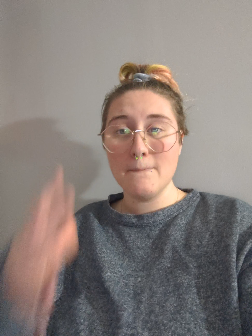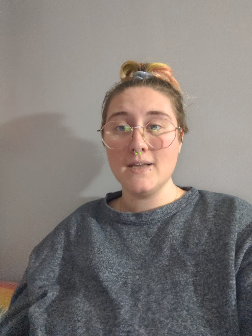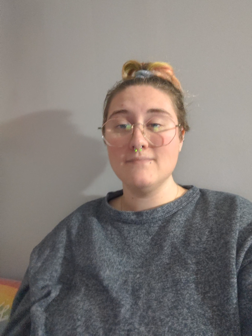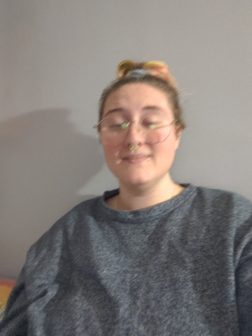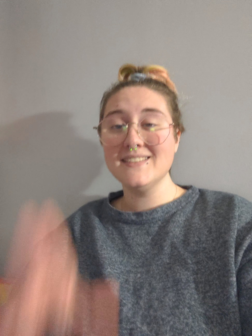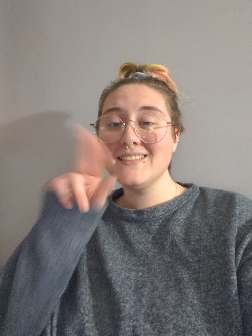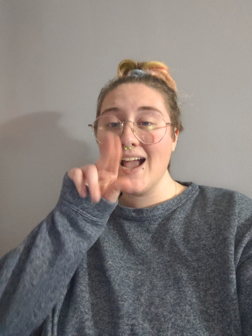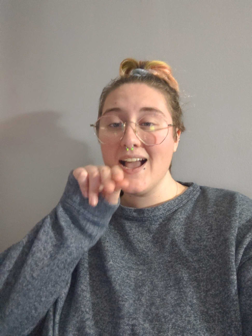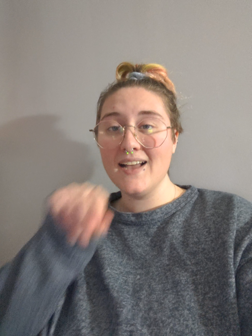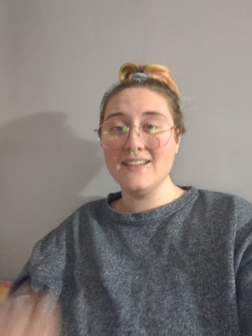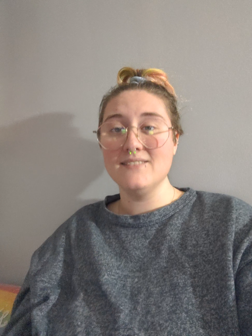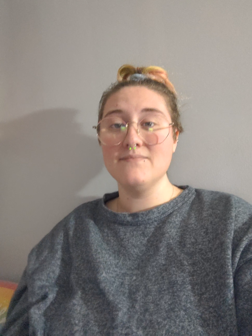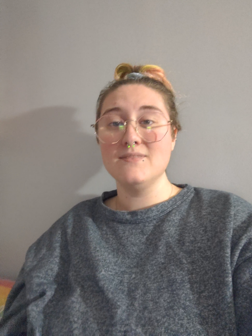duck